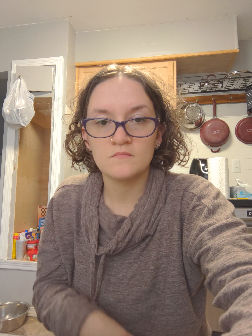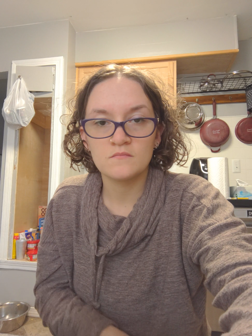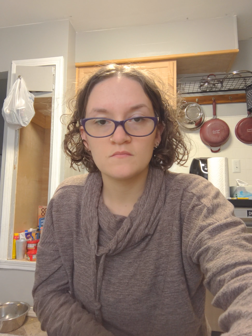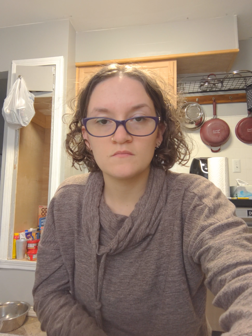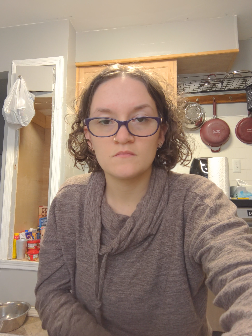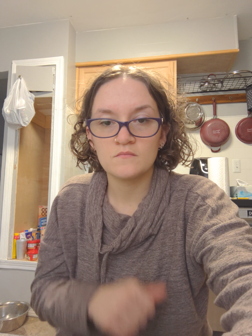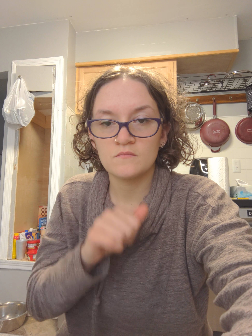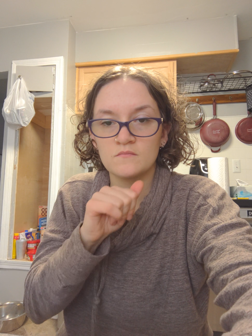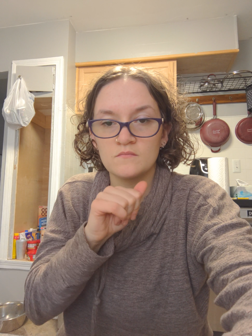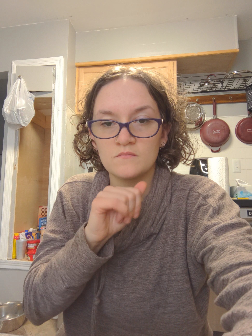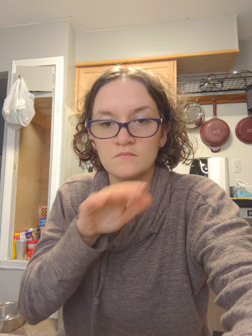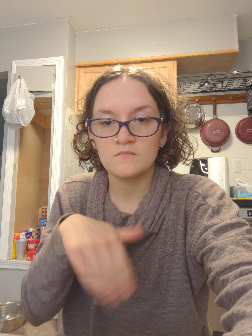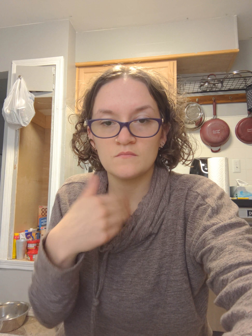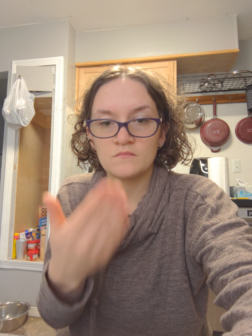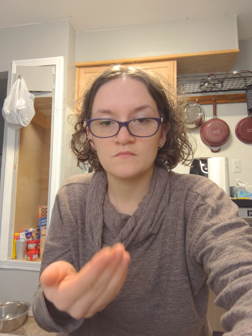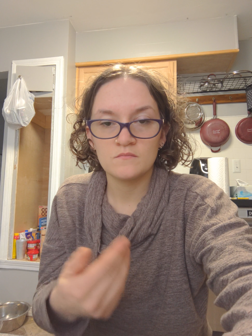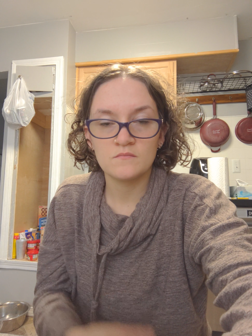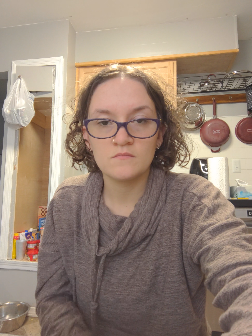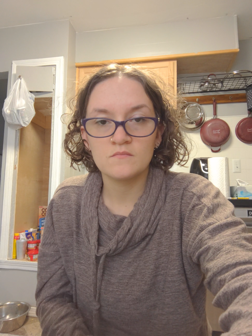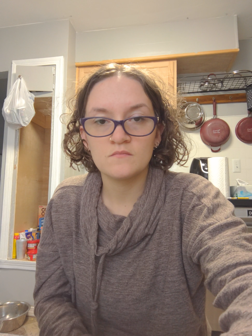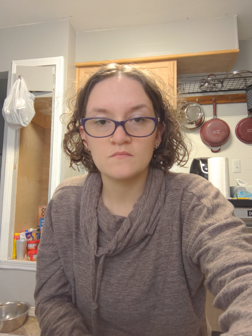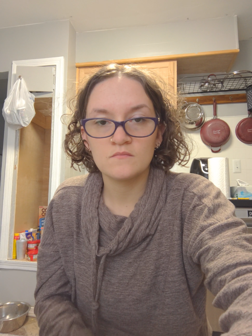all